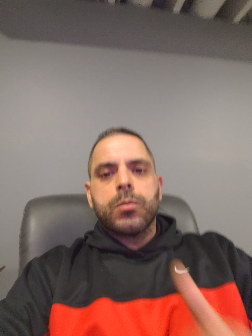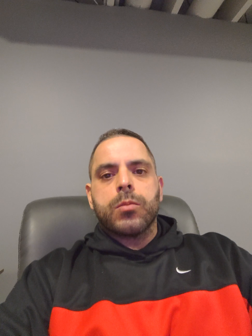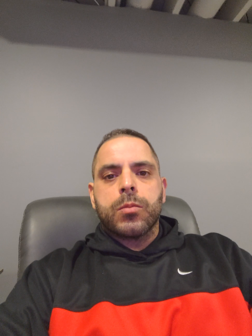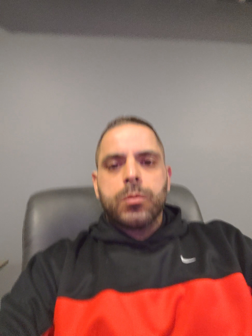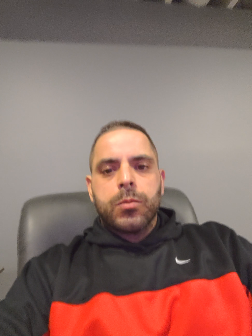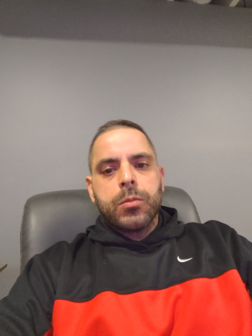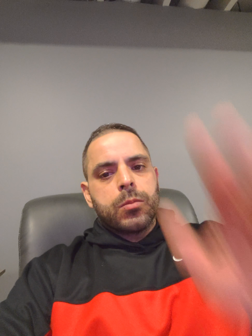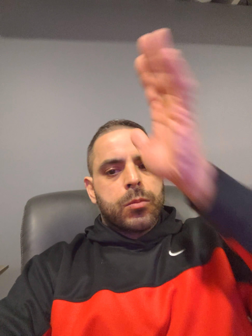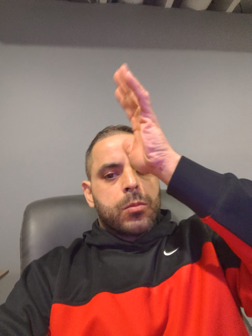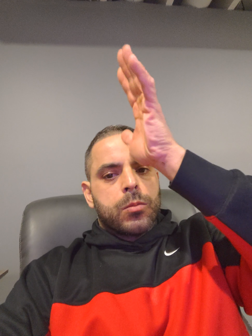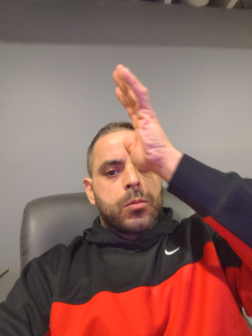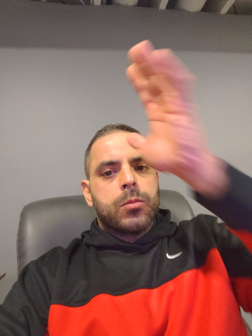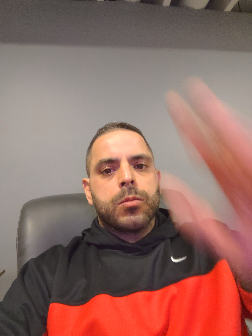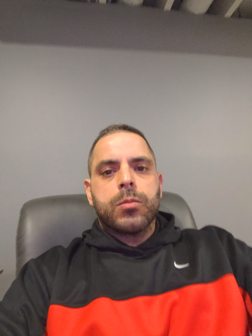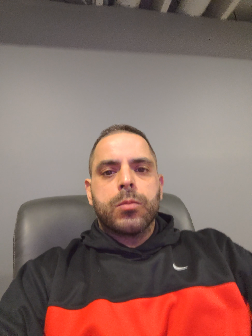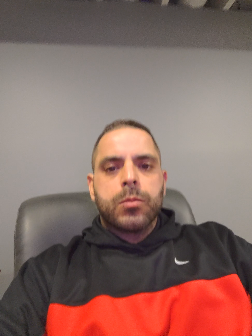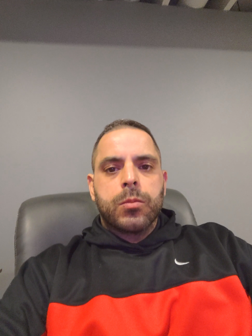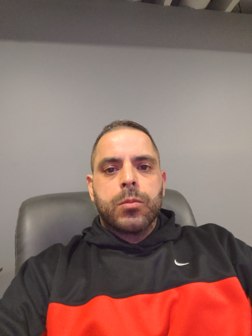dad